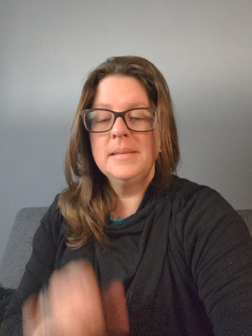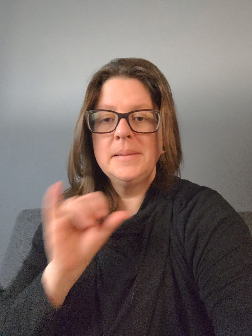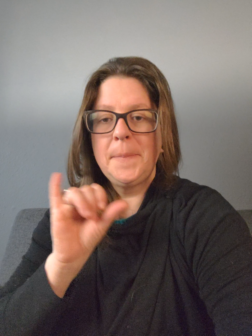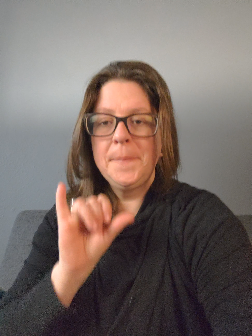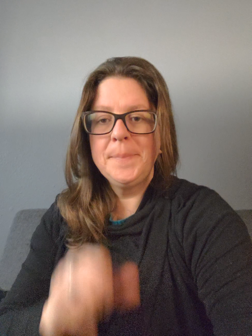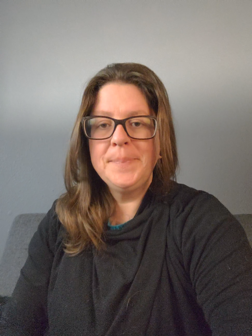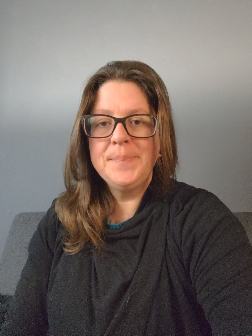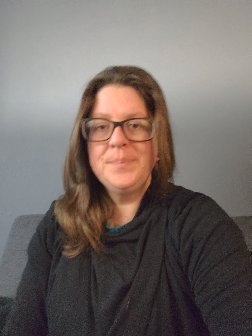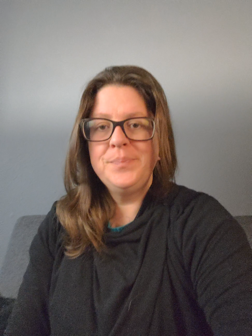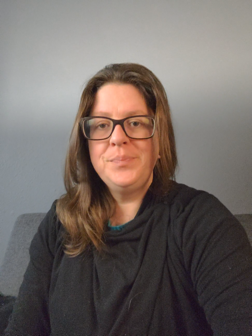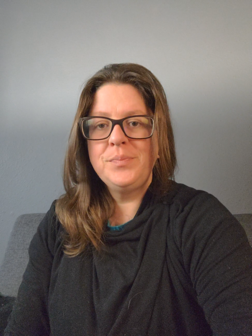same